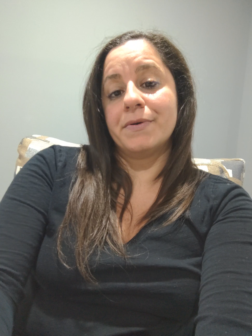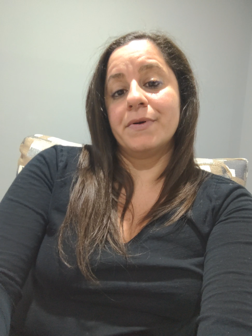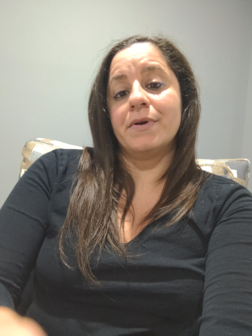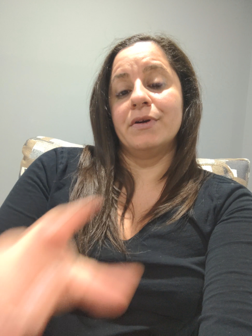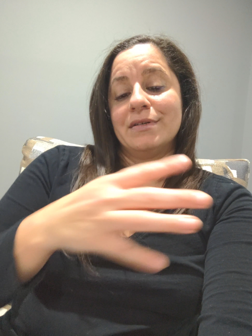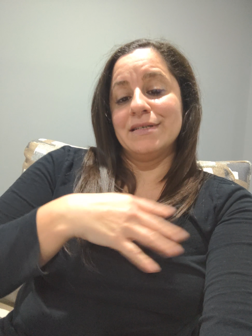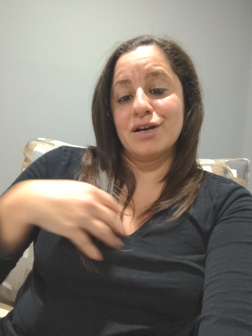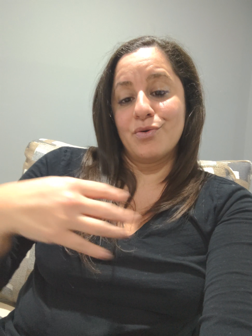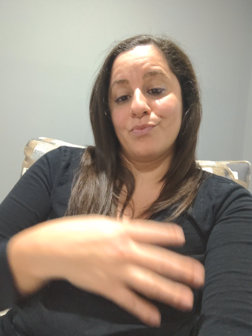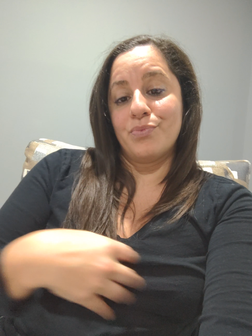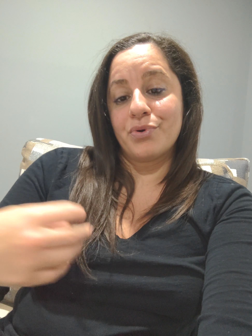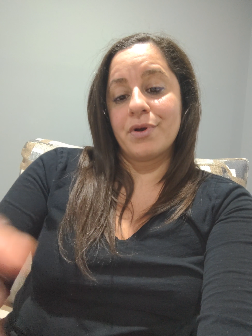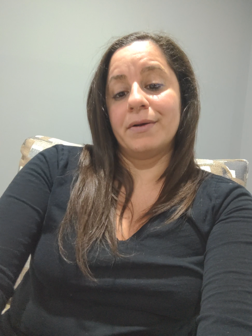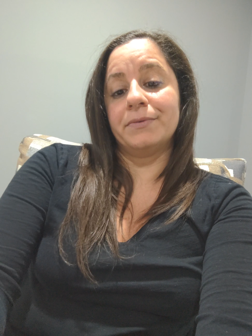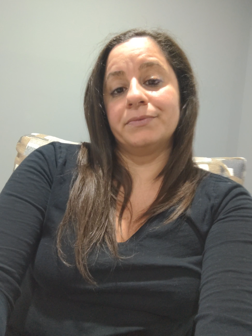zebra